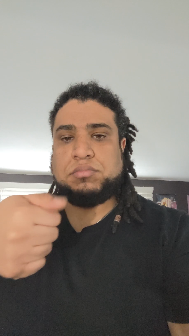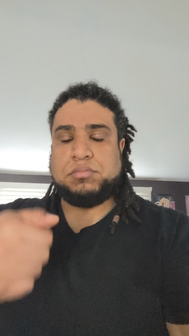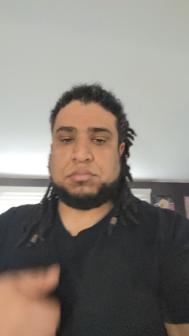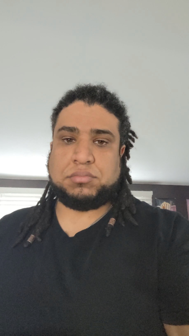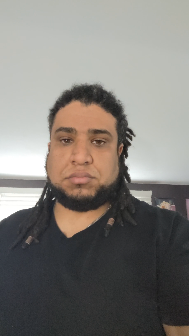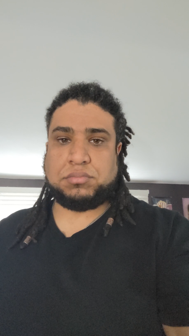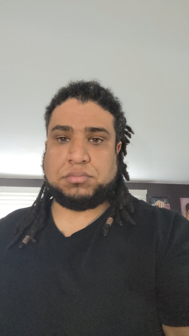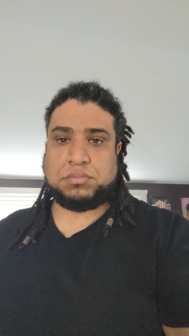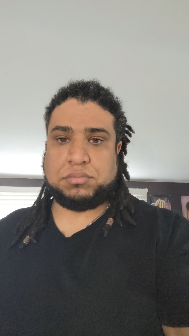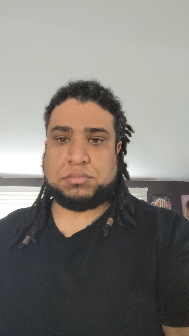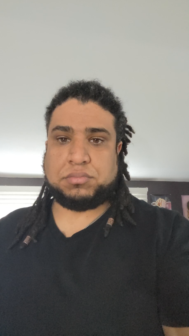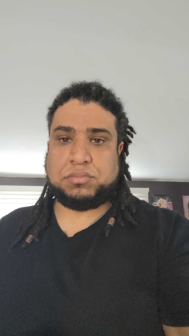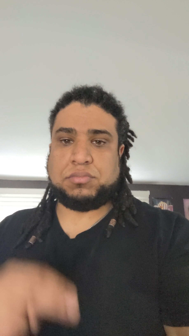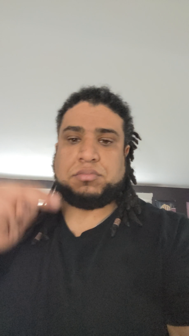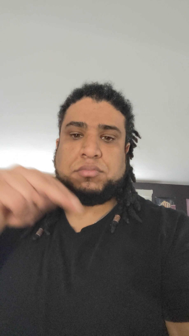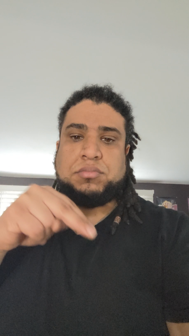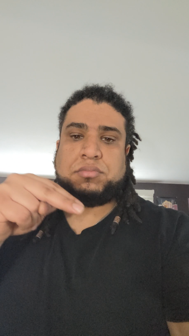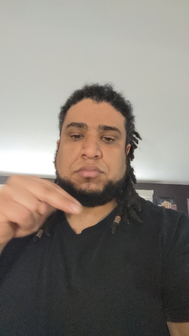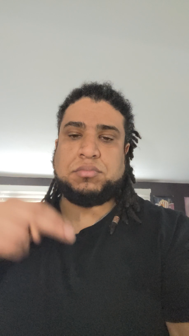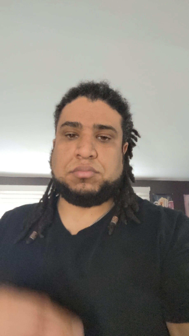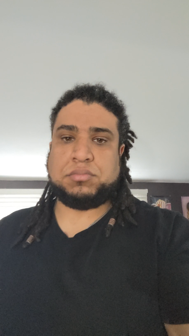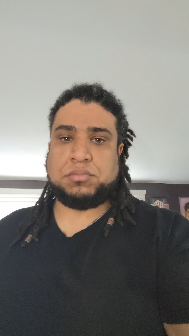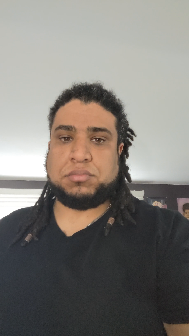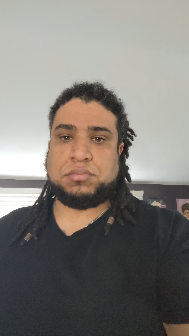nurse